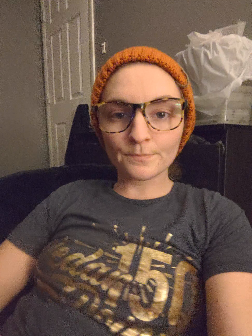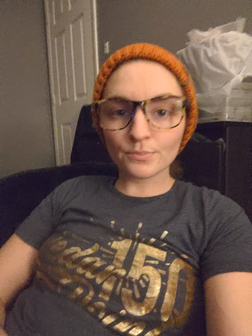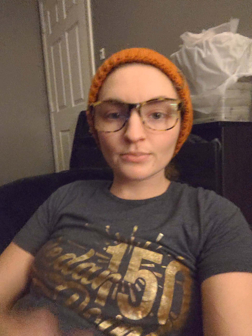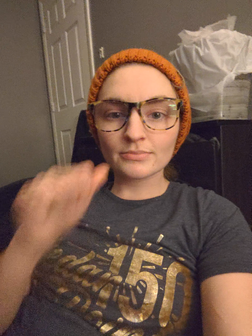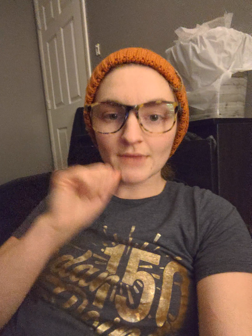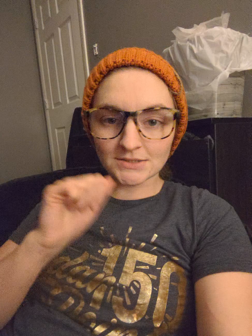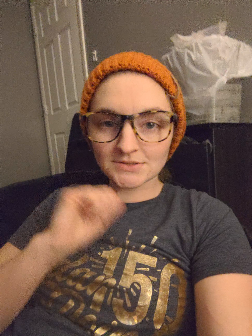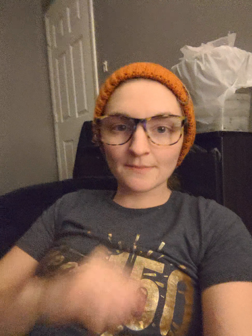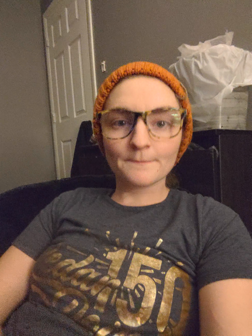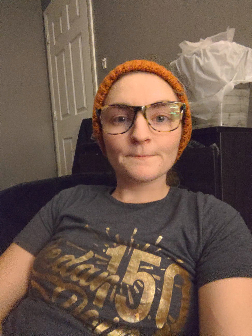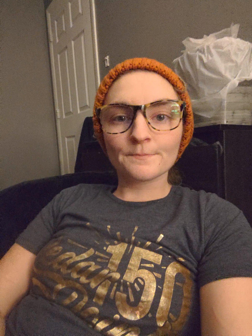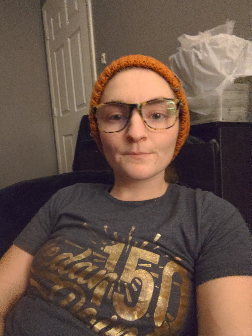aunt